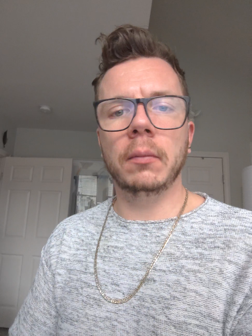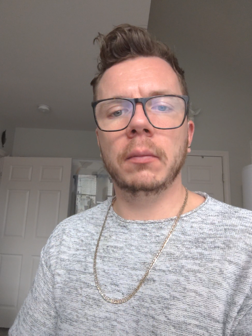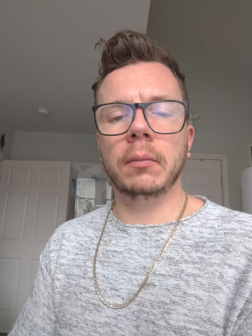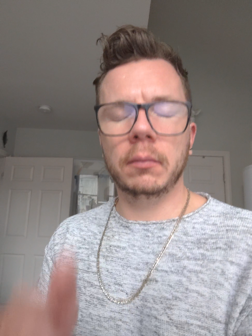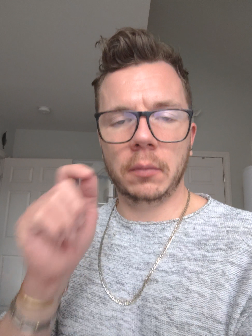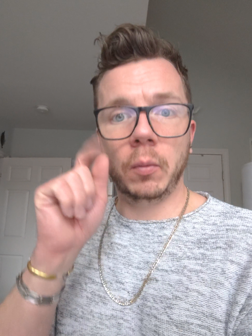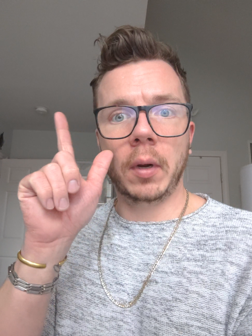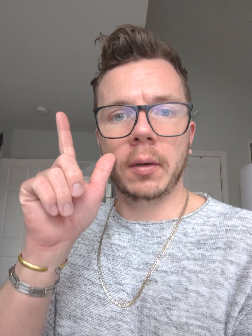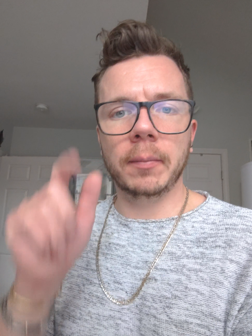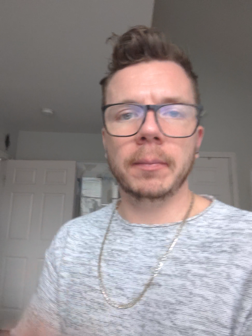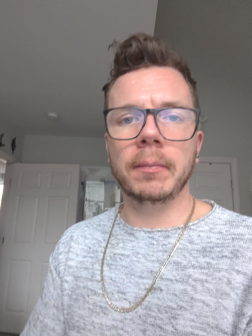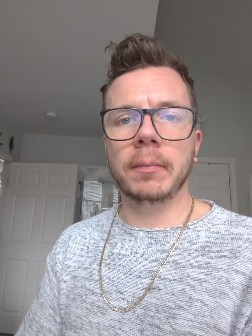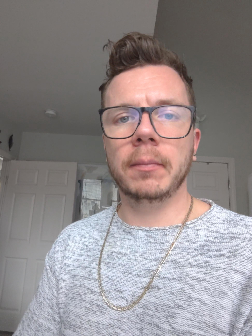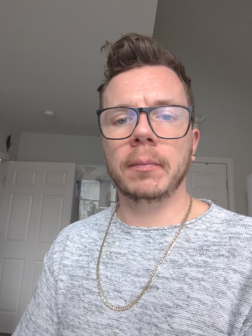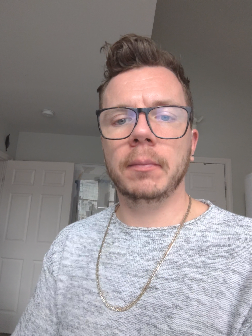awake